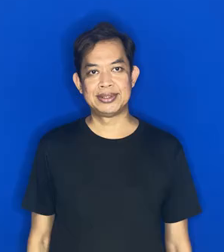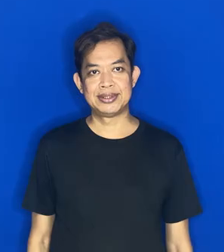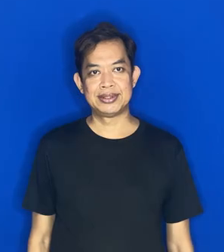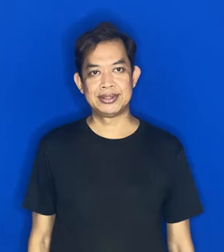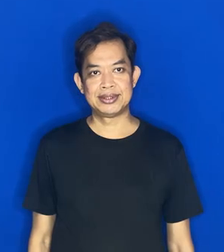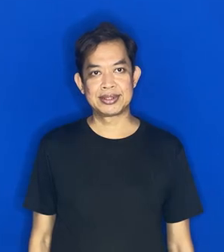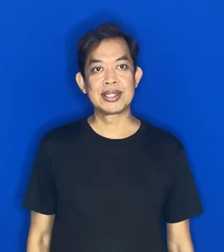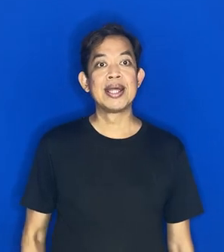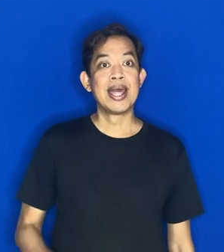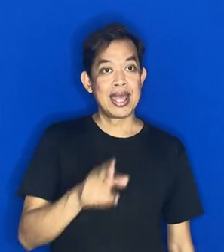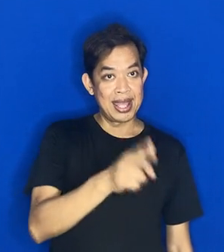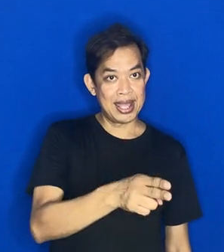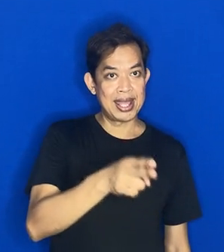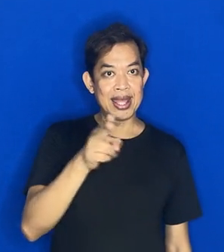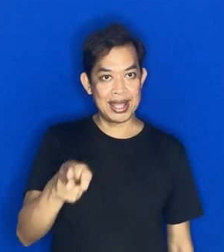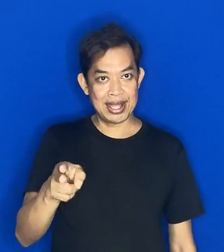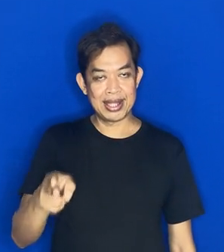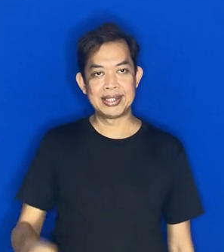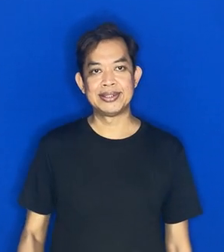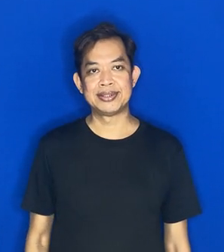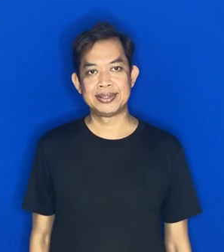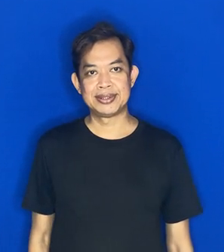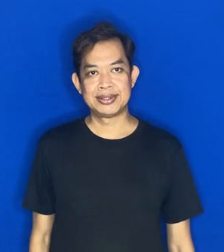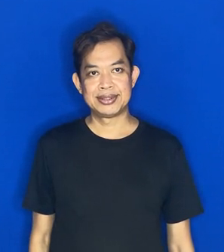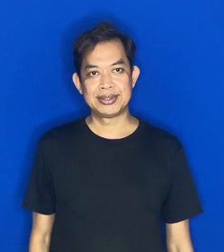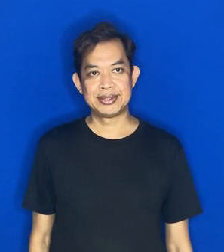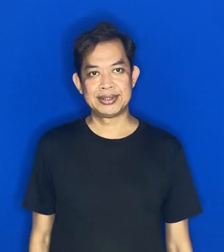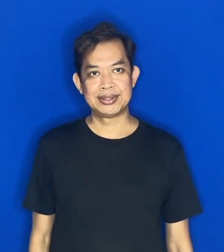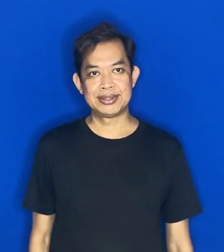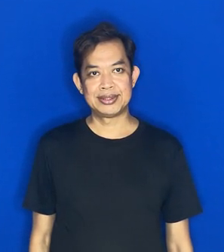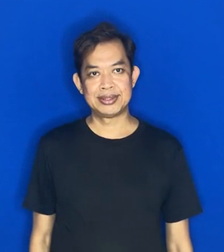hard of hearing